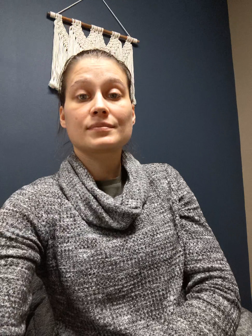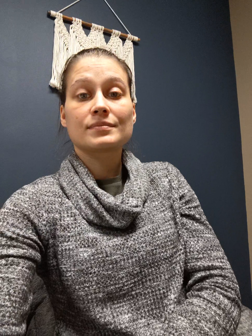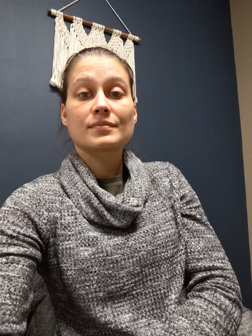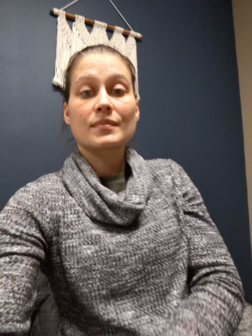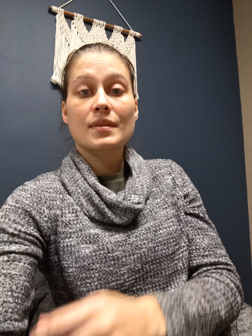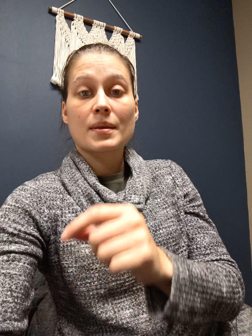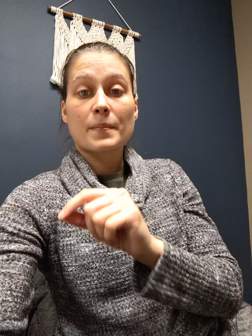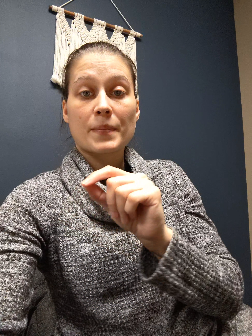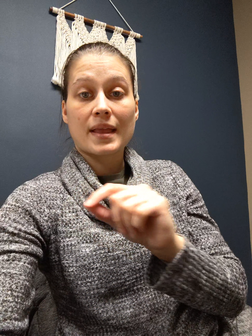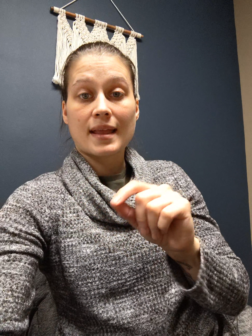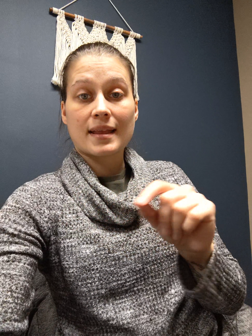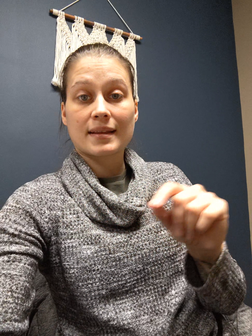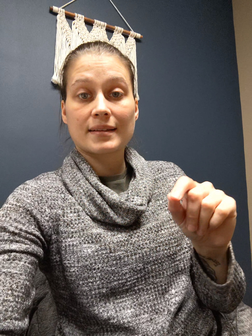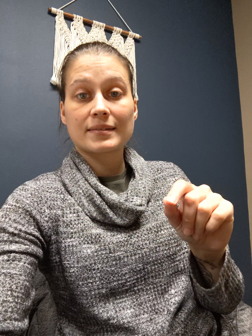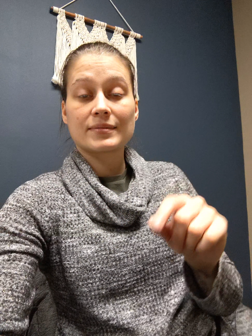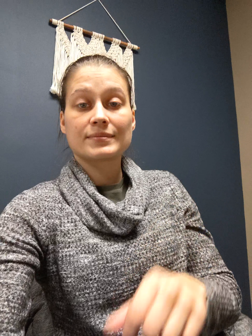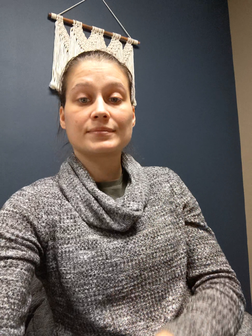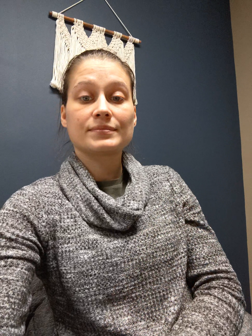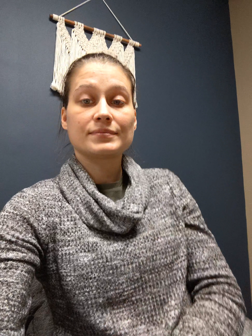pen